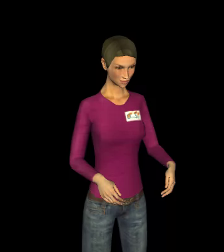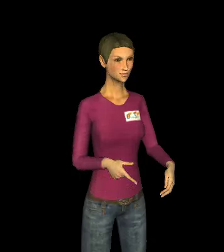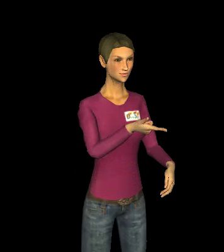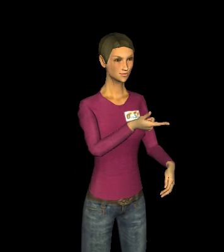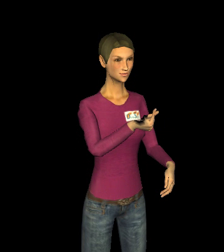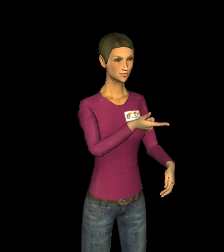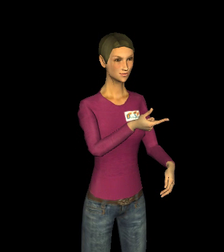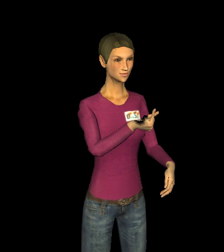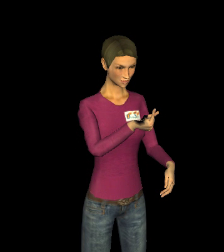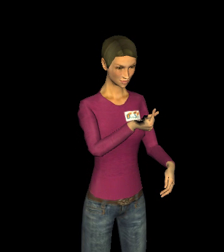زوج